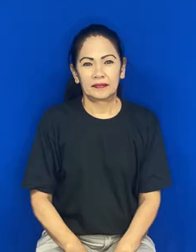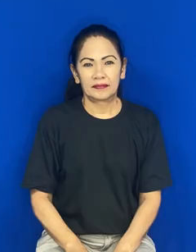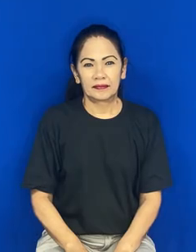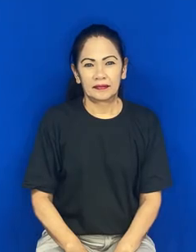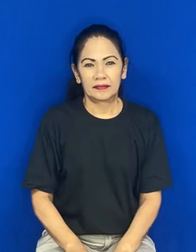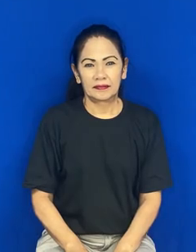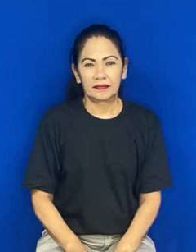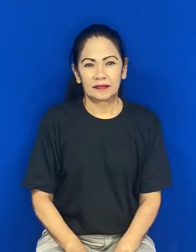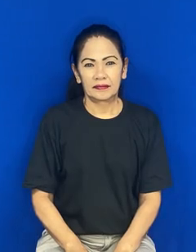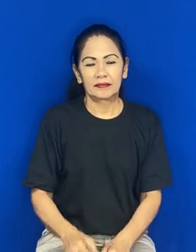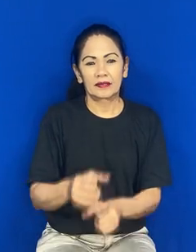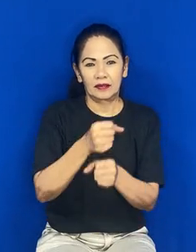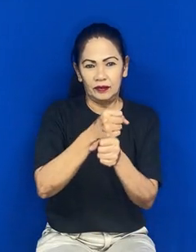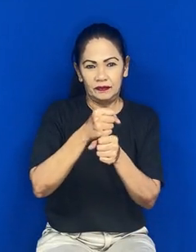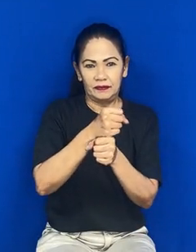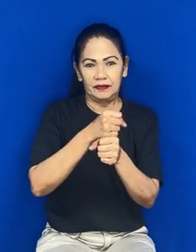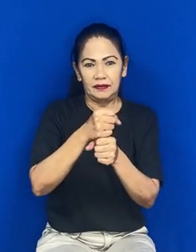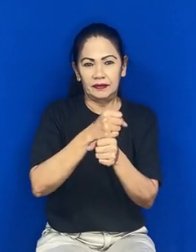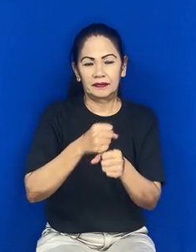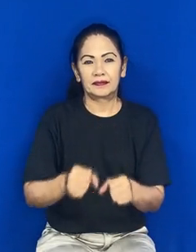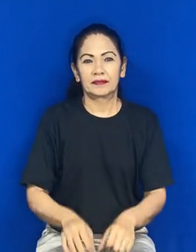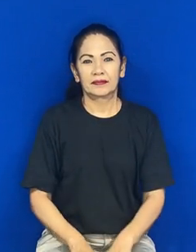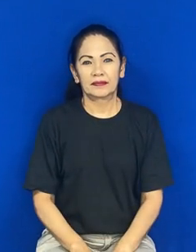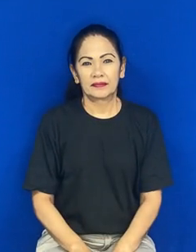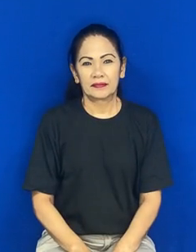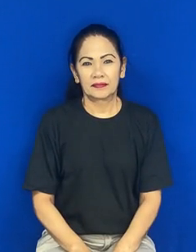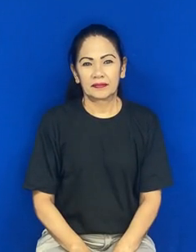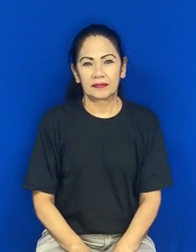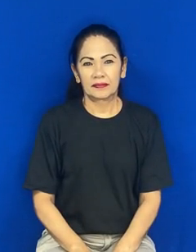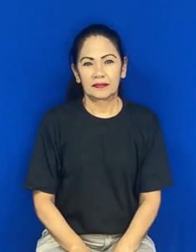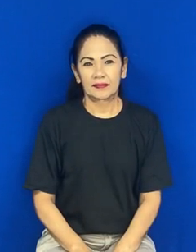coffee